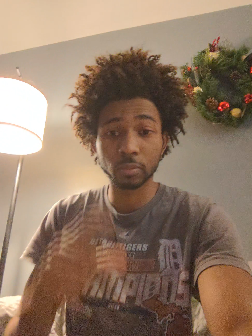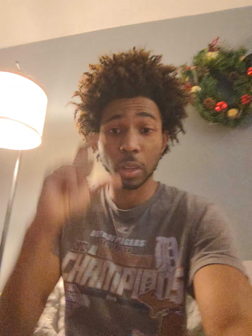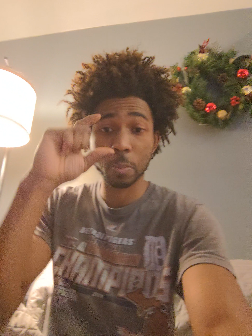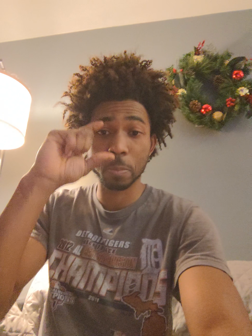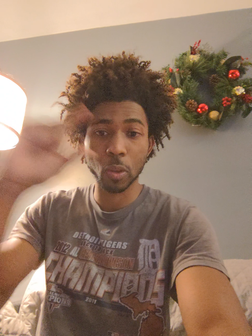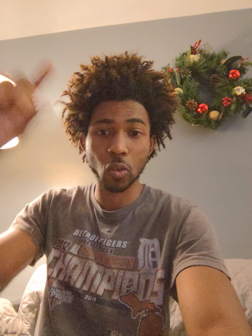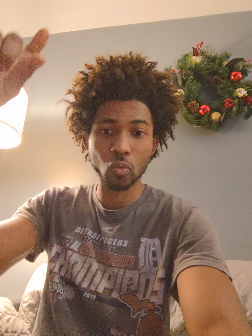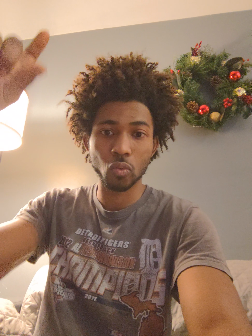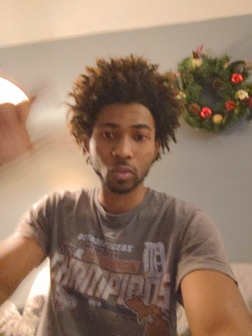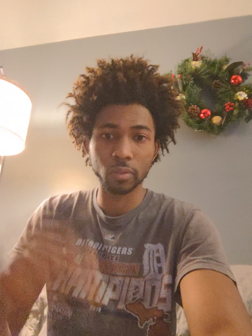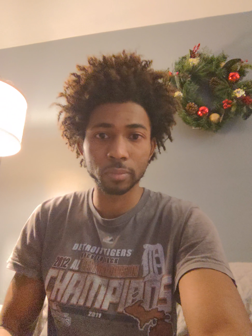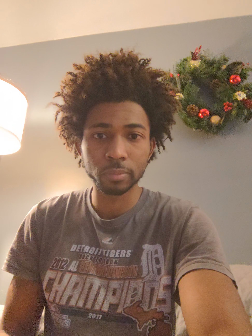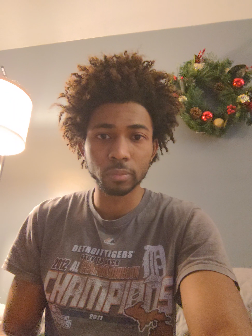moon